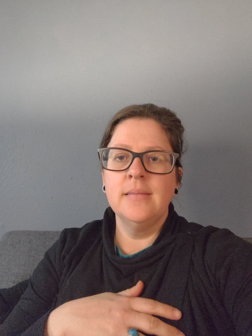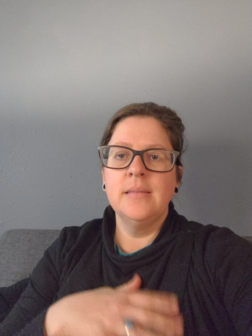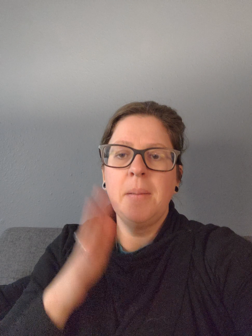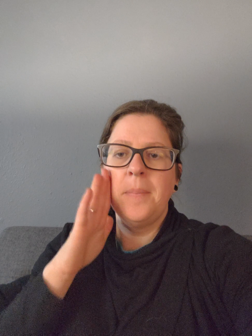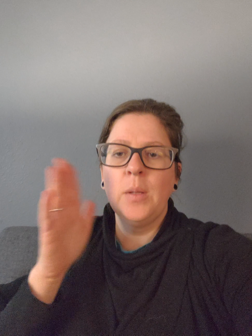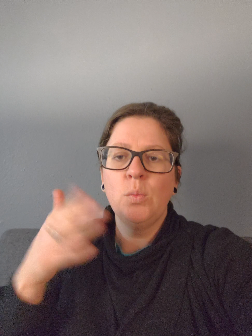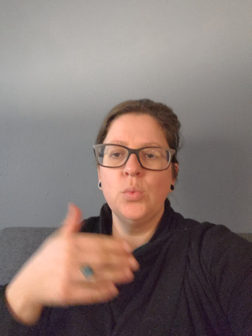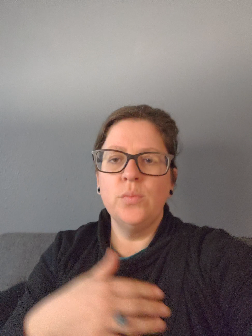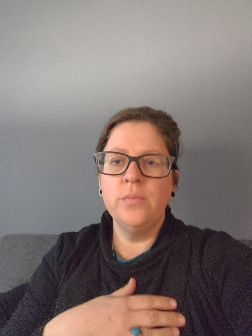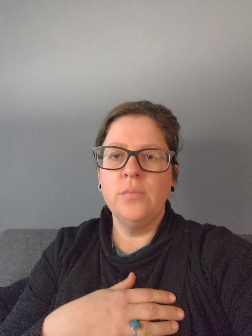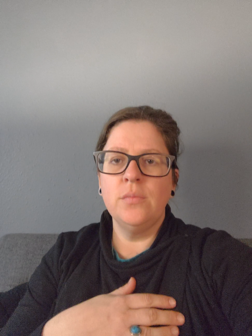bedroom